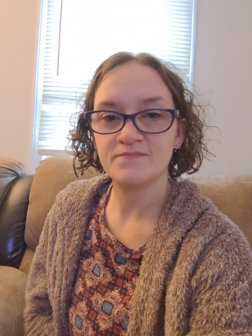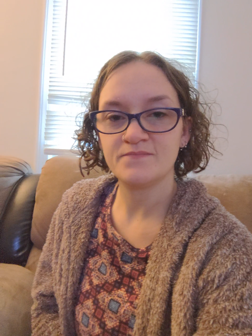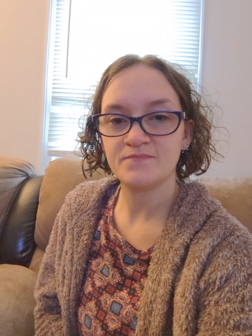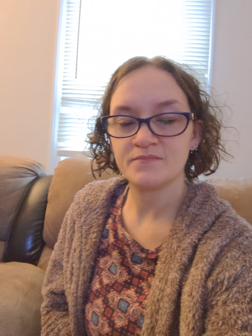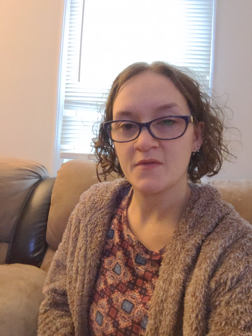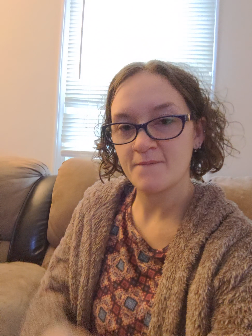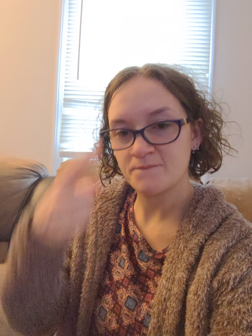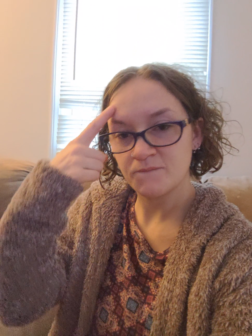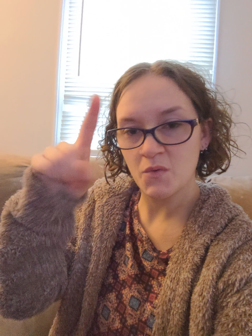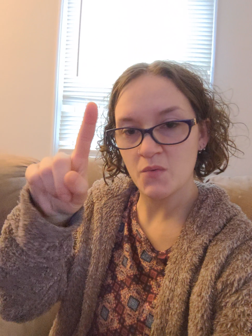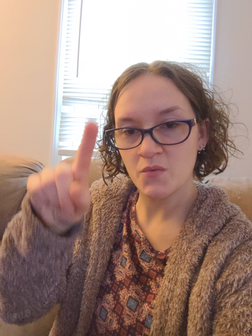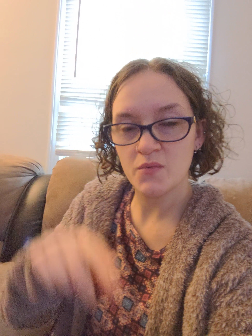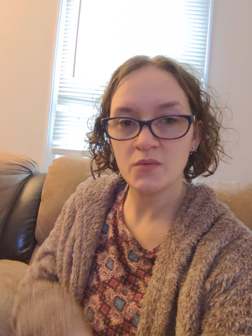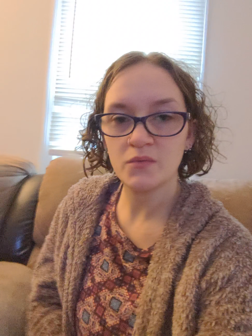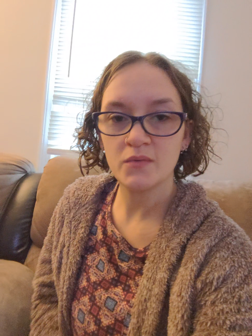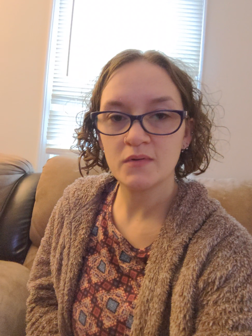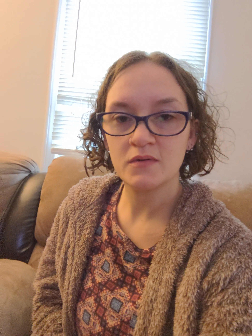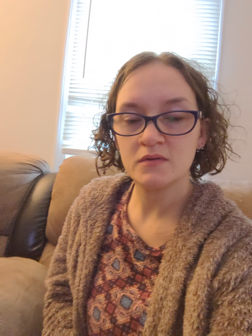for